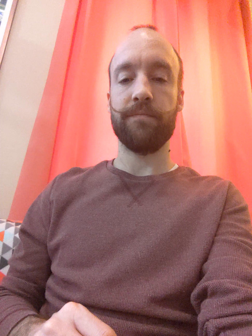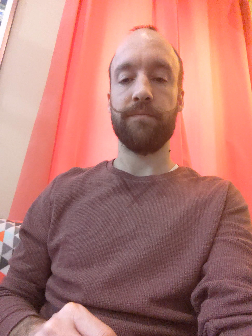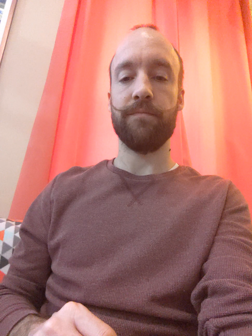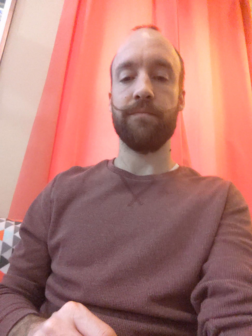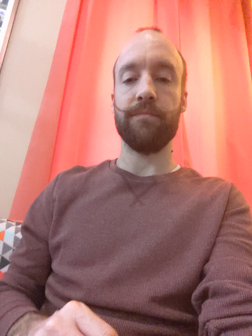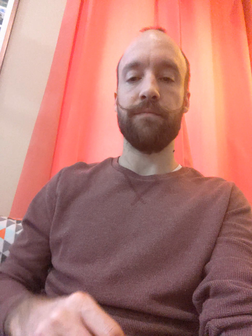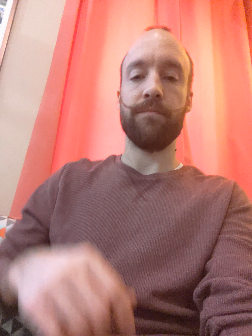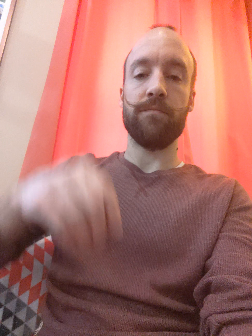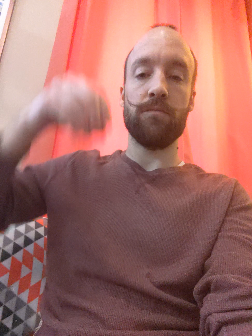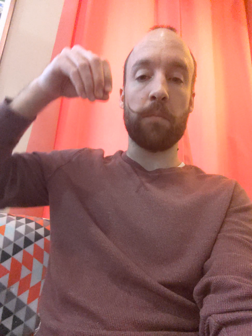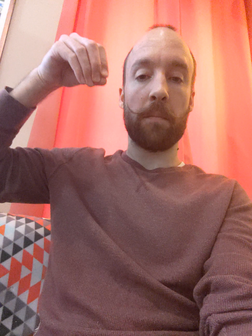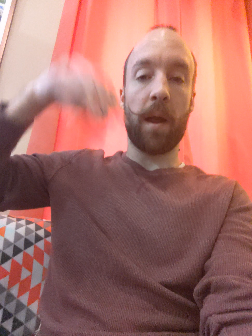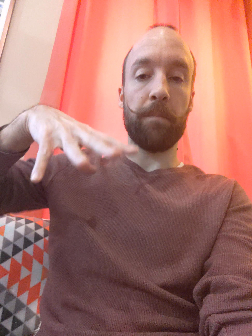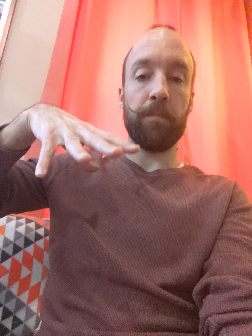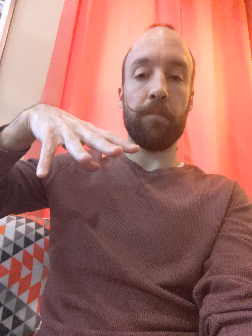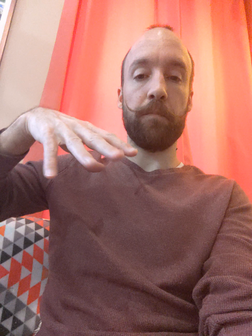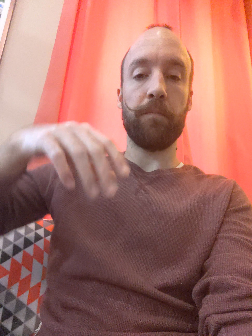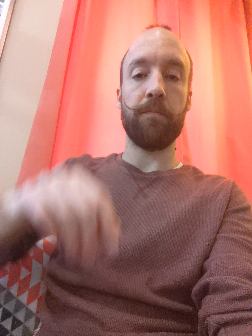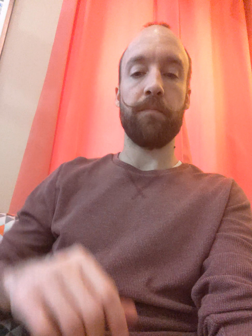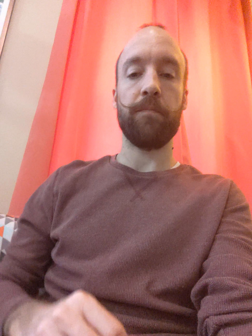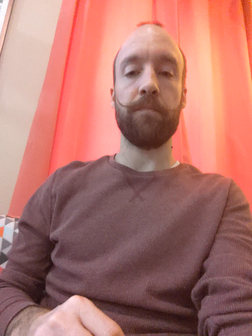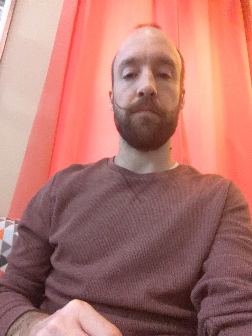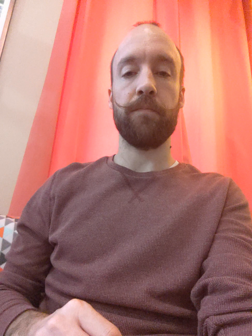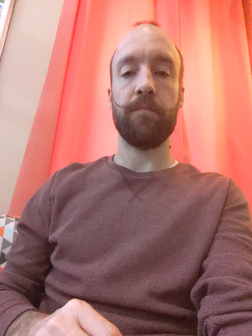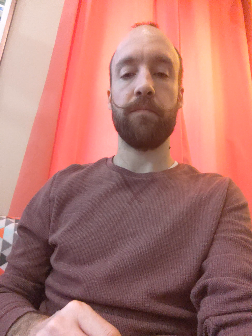drop